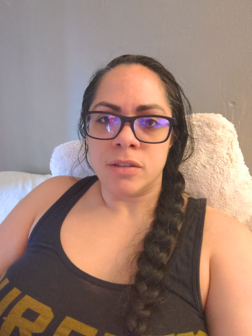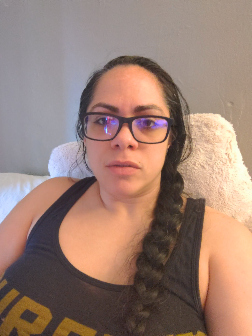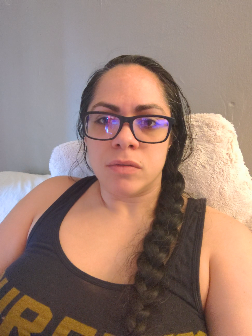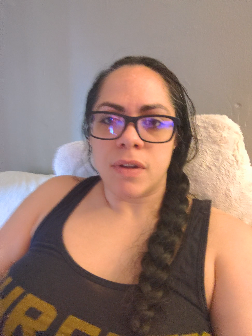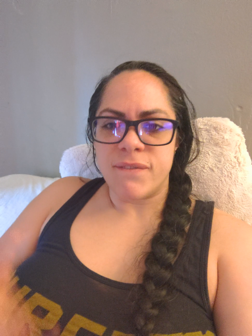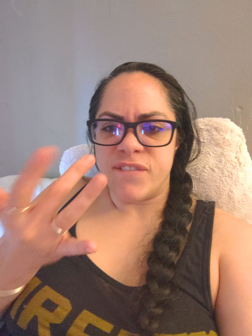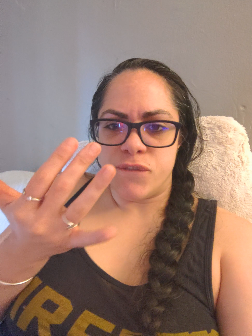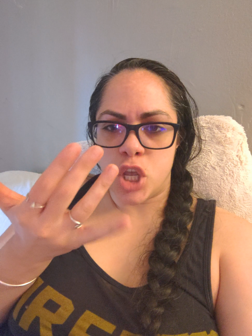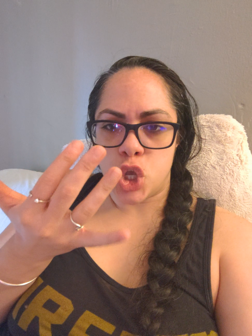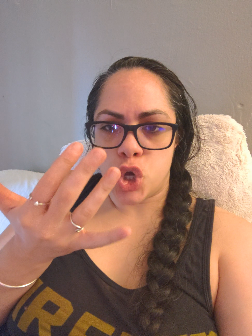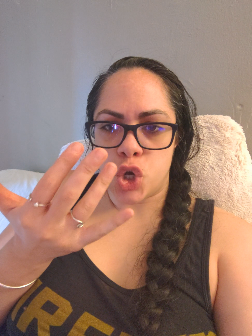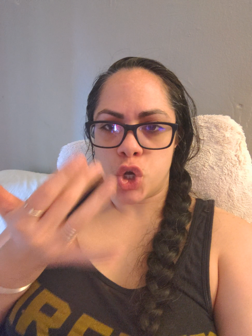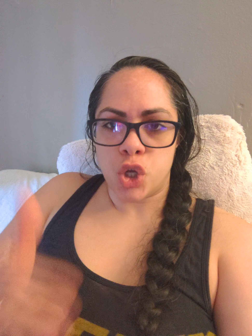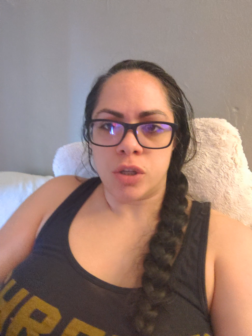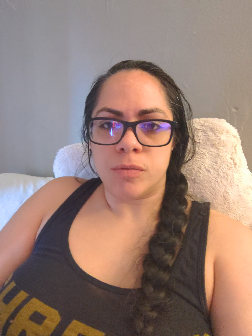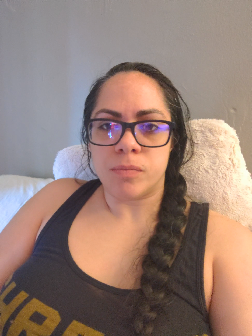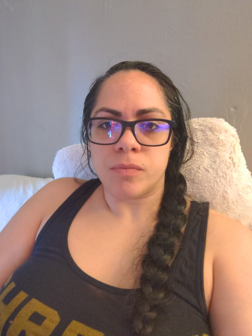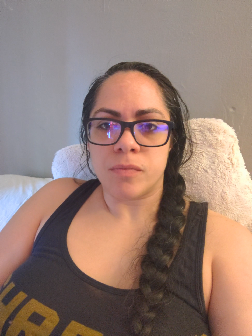finger